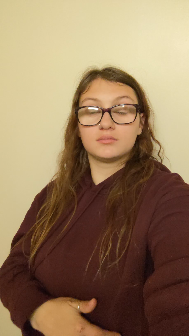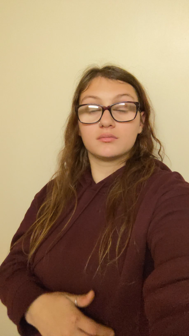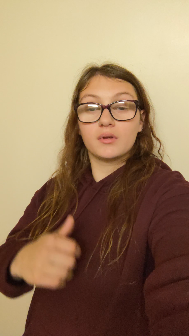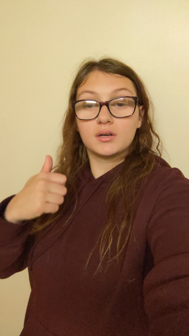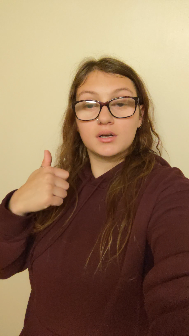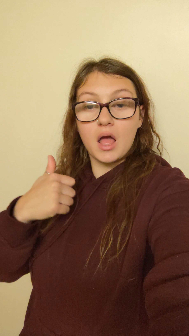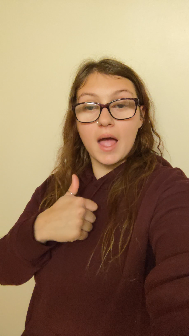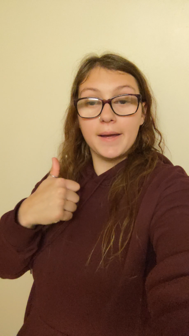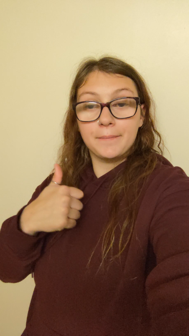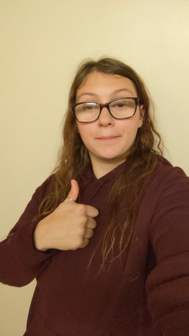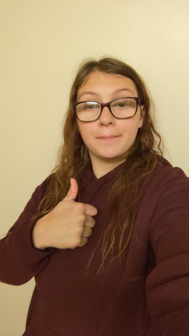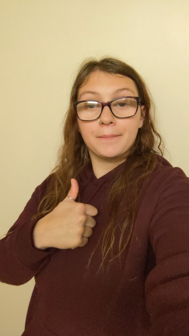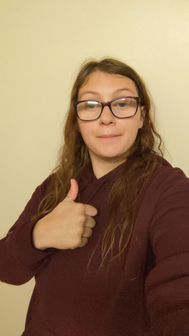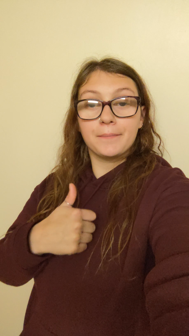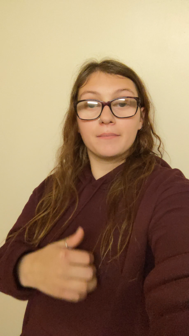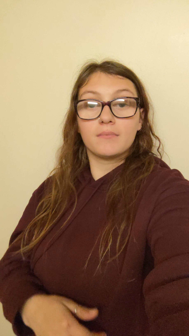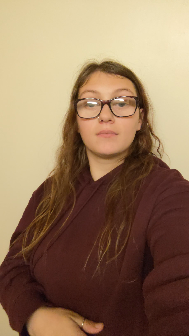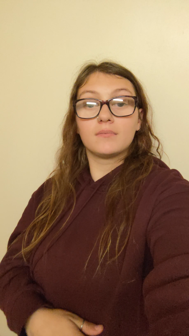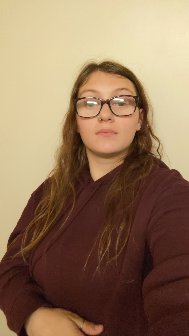game